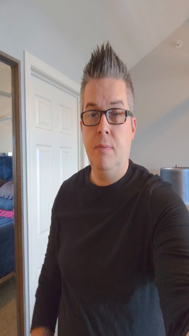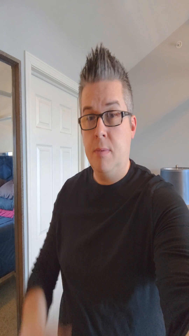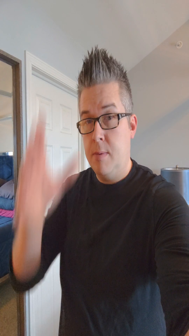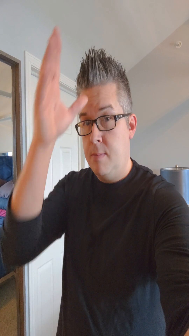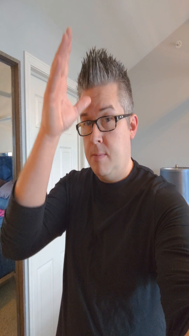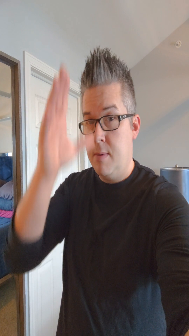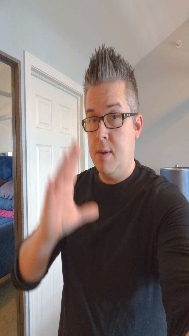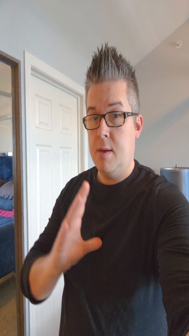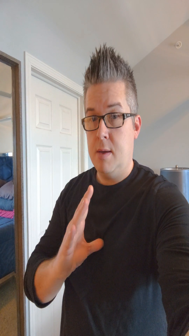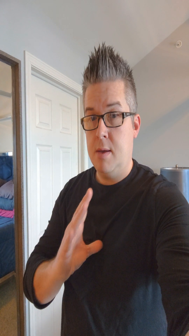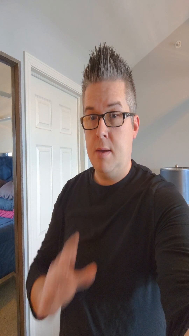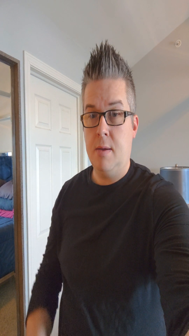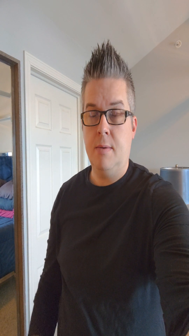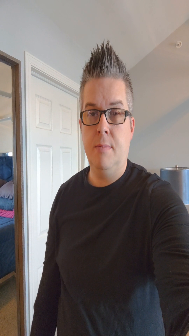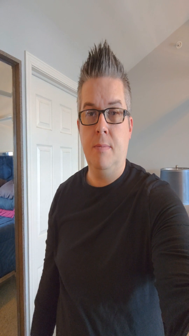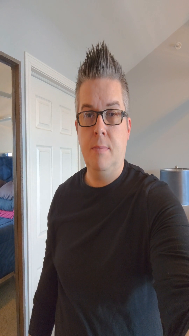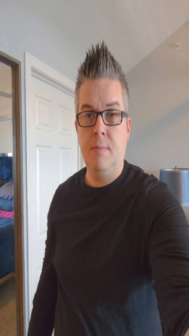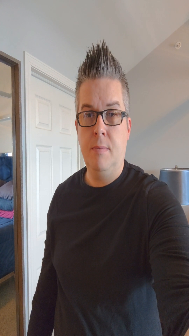man